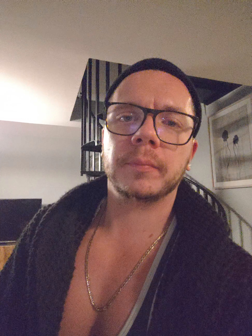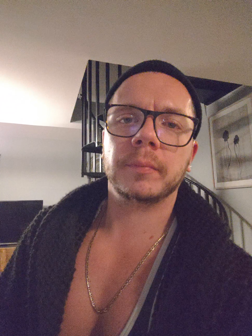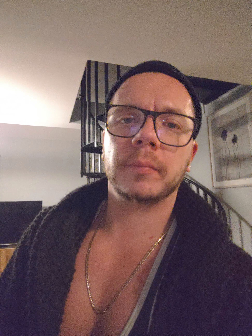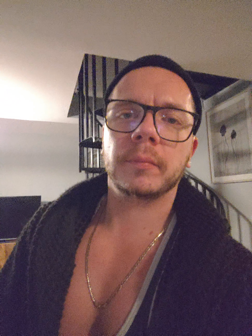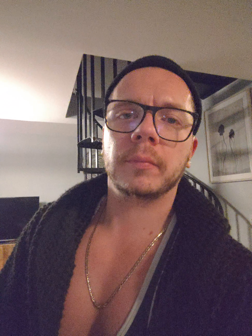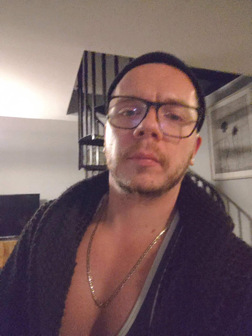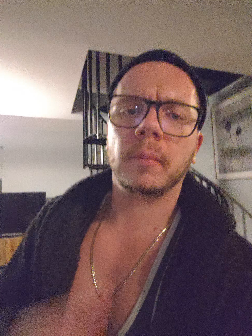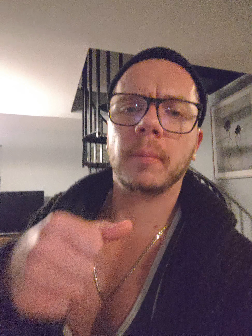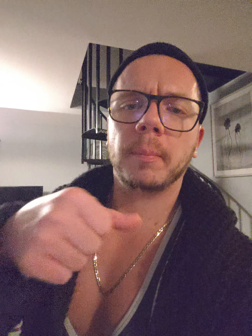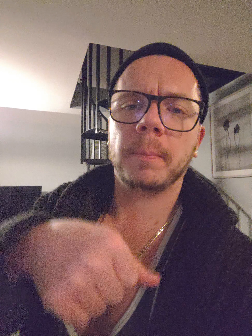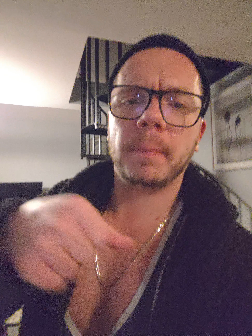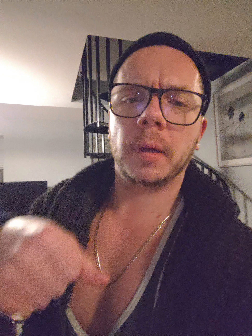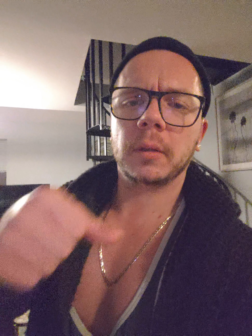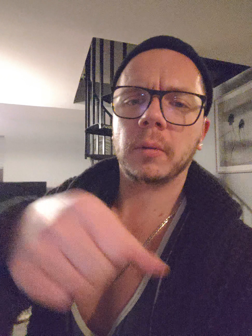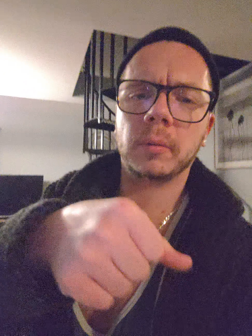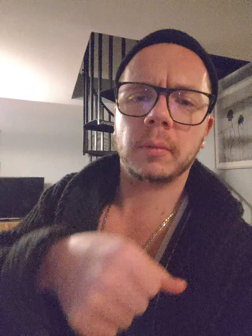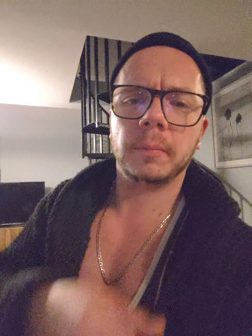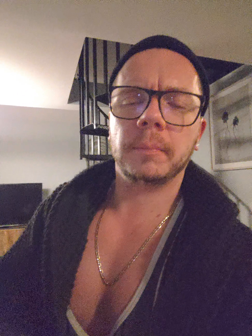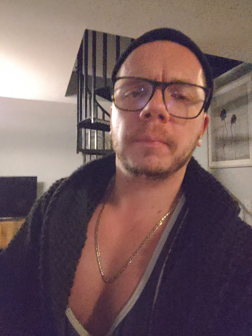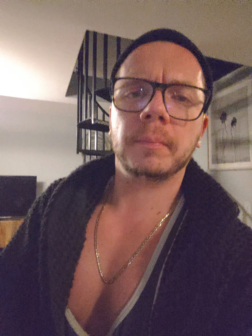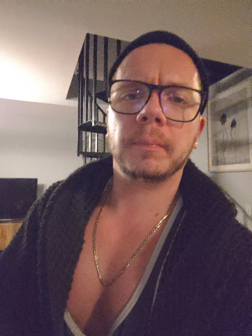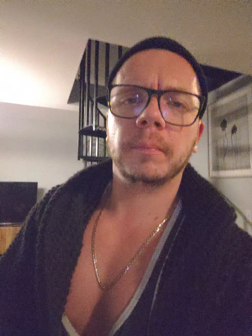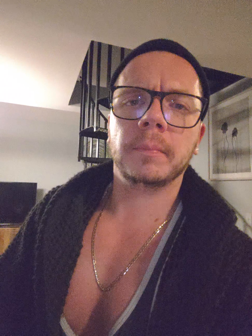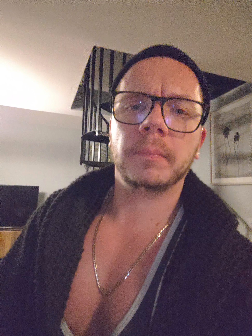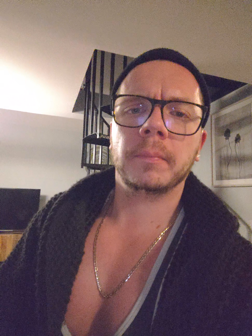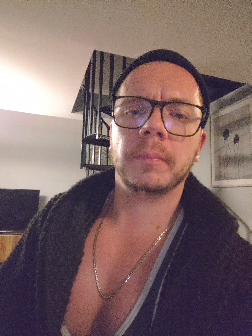puzzle